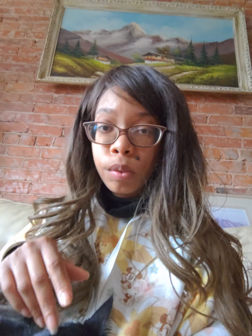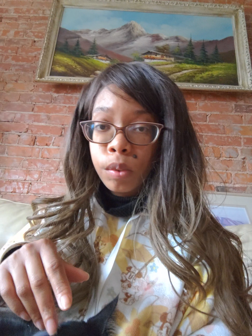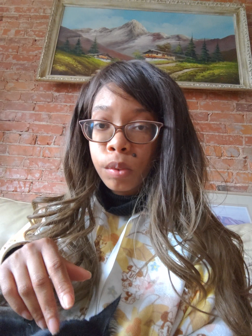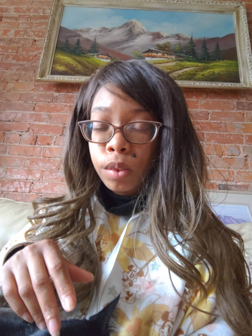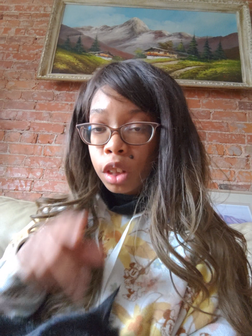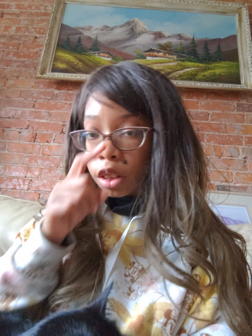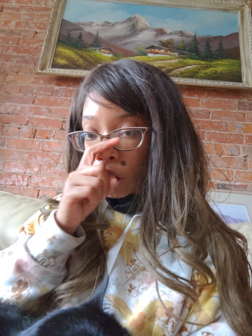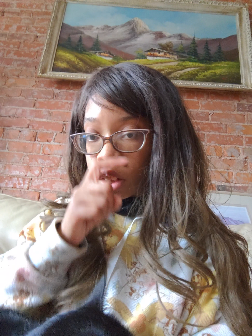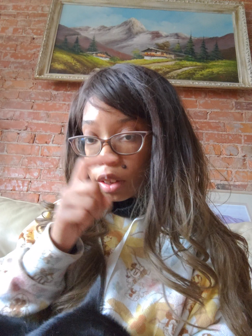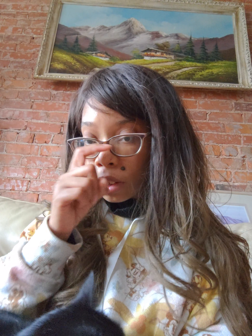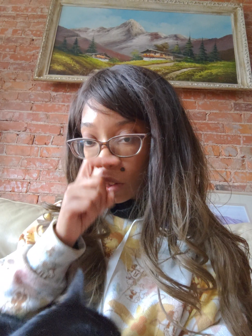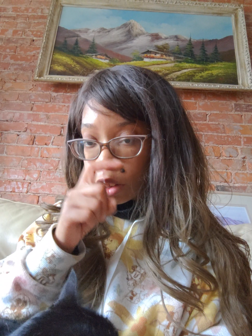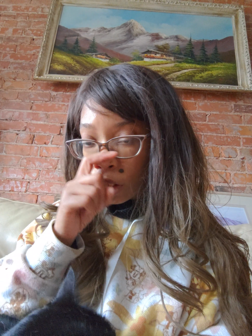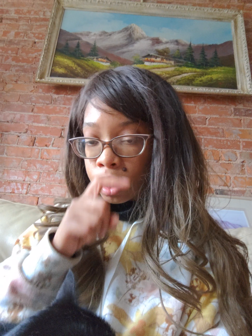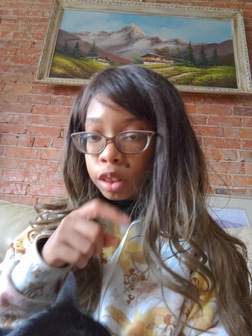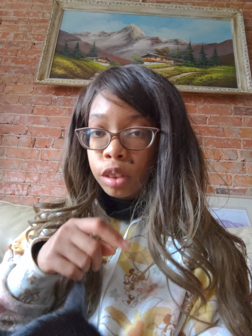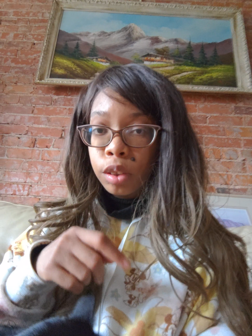doll